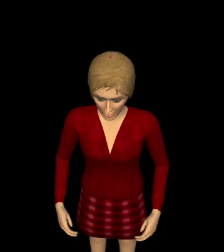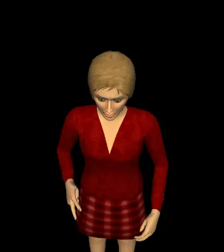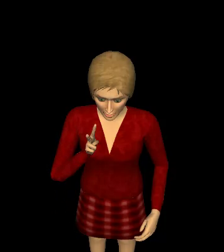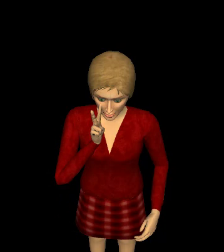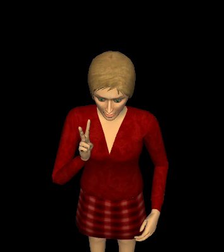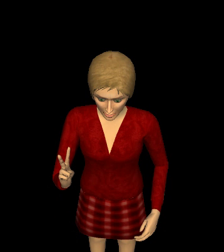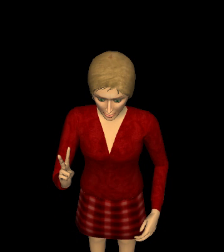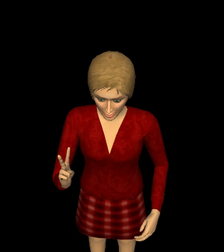يشاهد